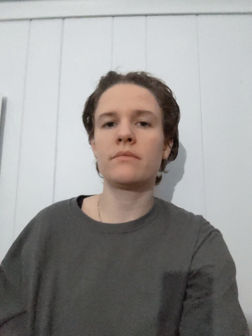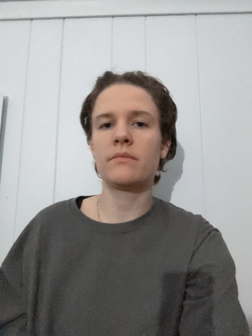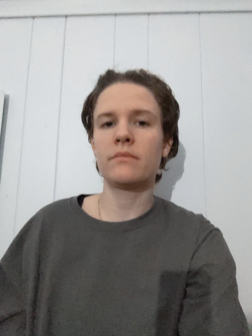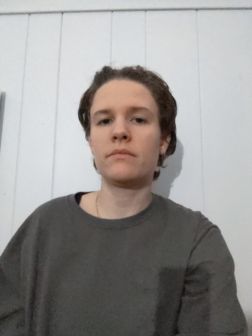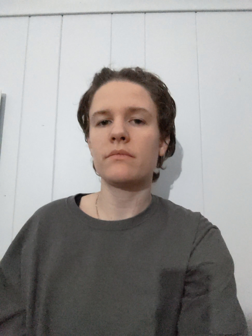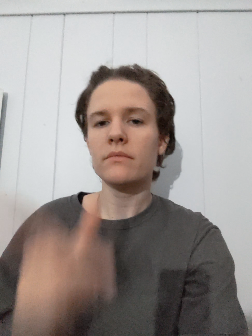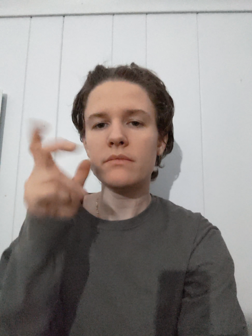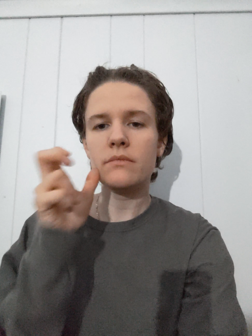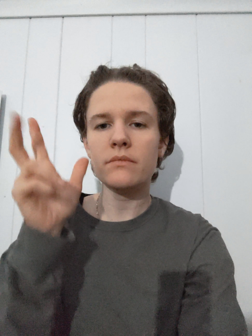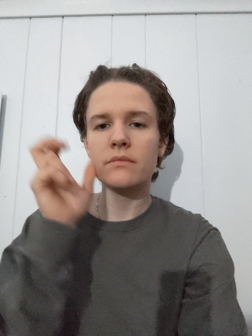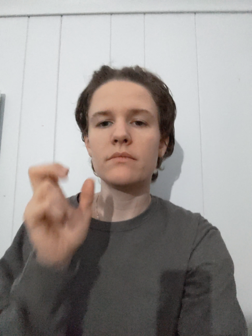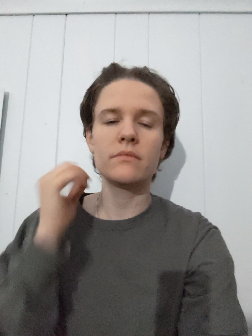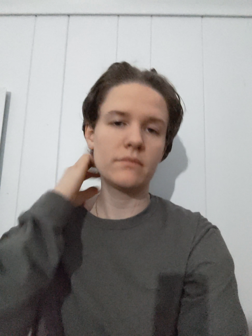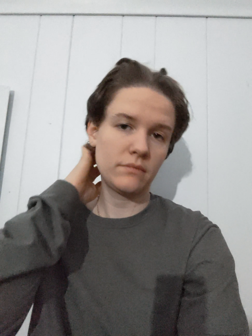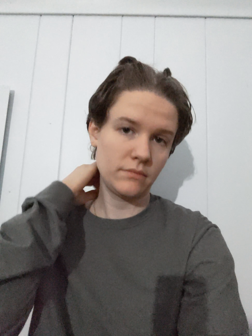listen